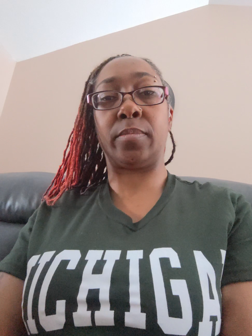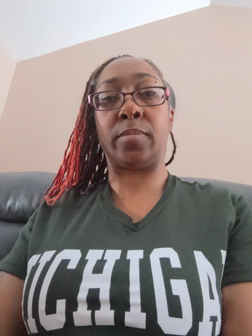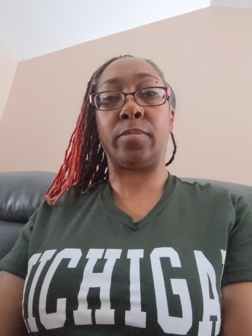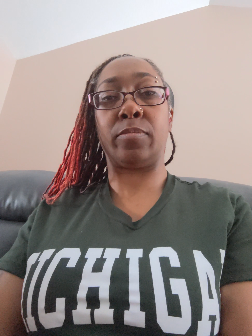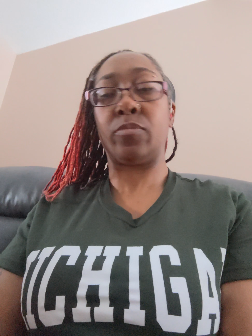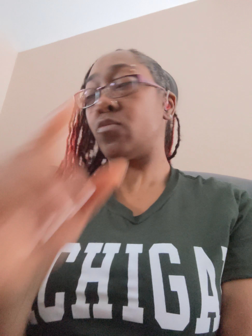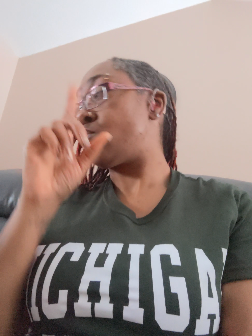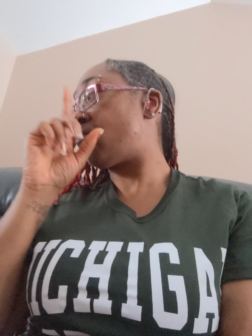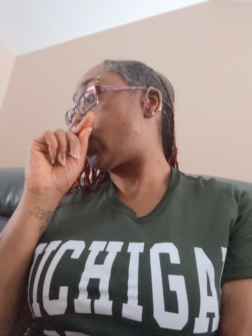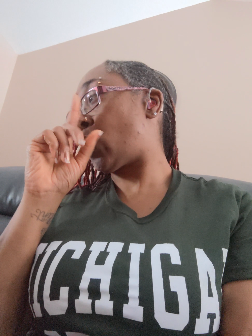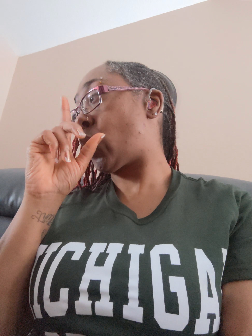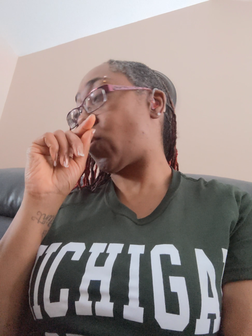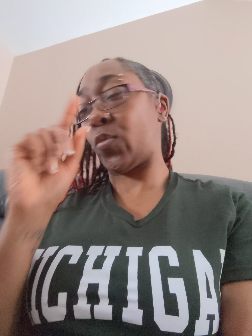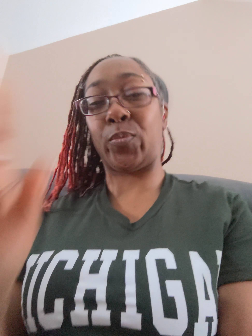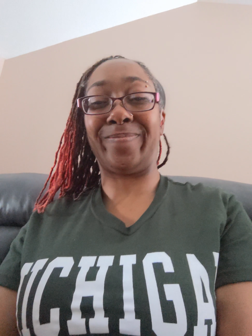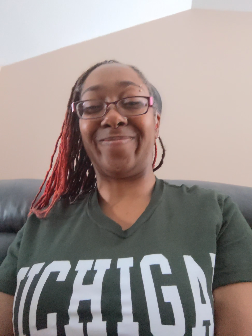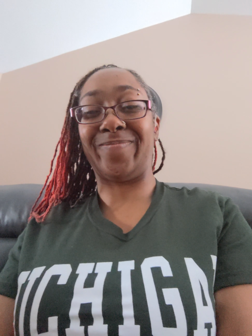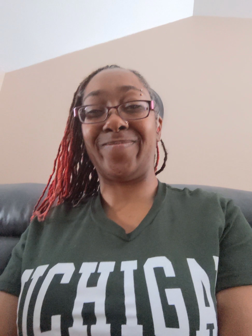bird